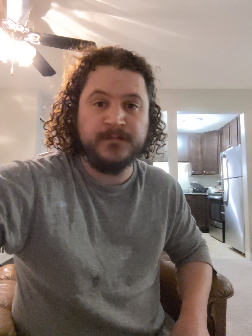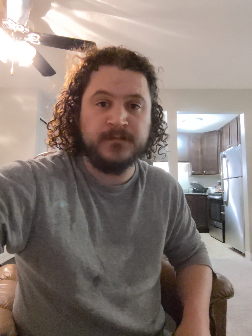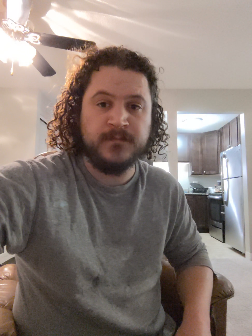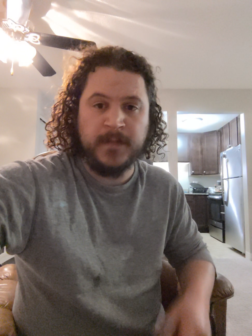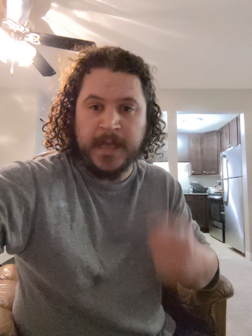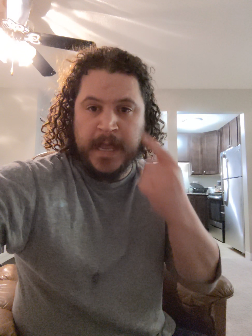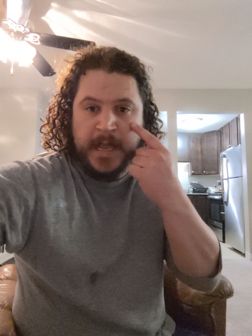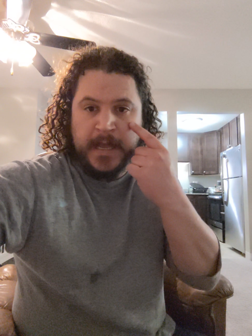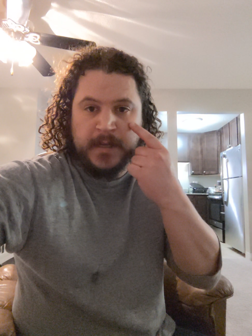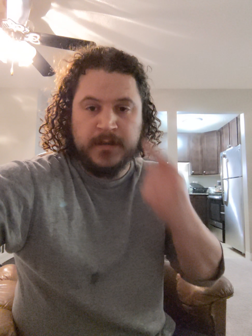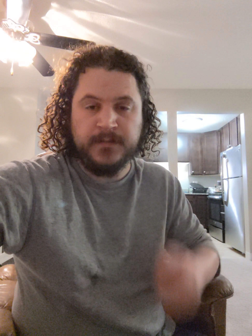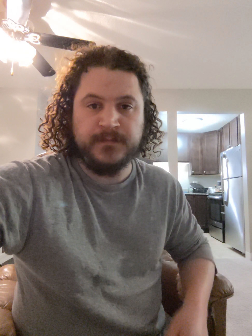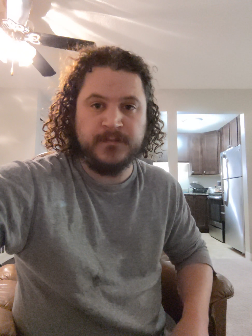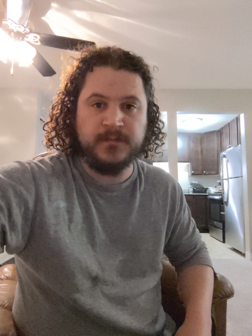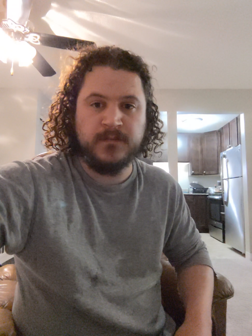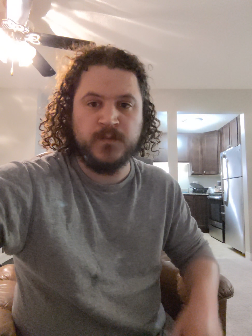eye